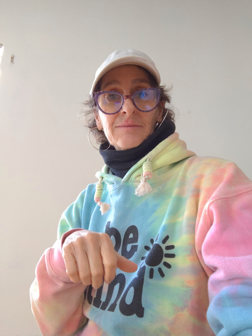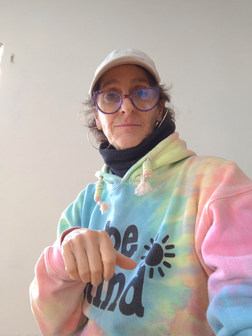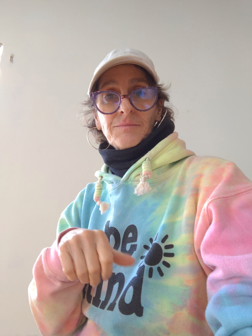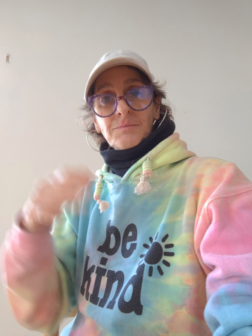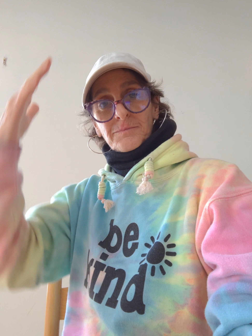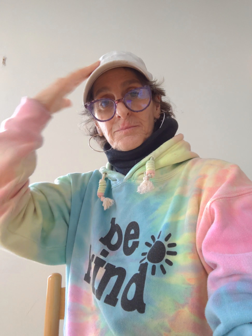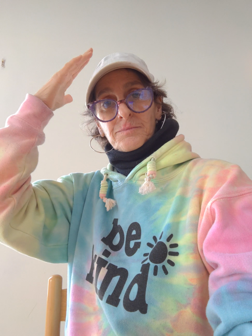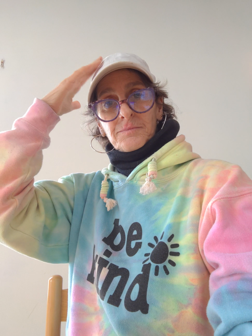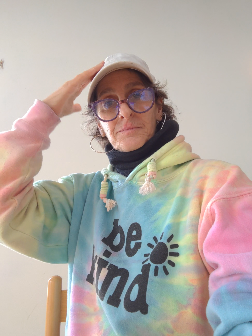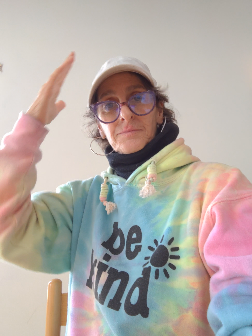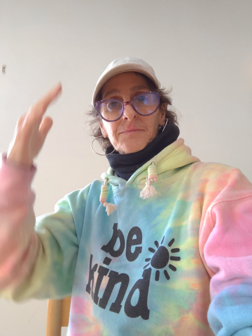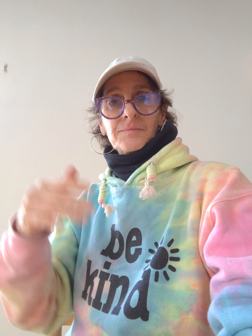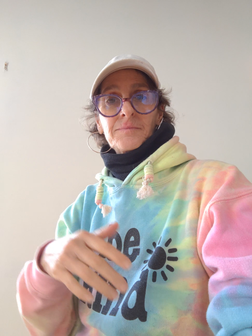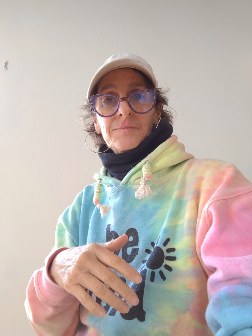hat